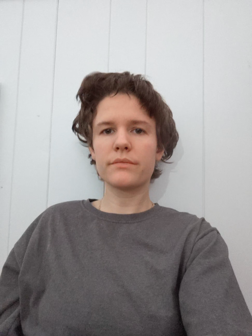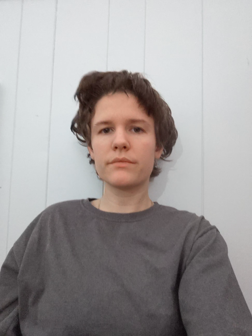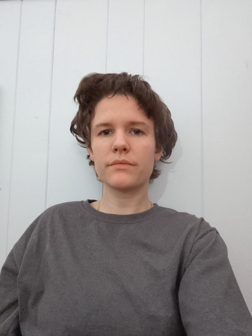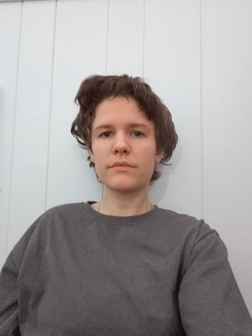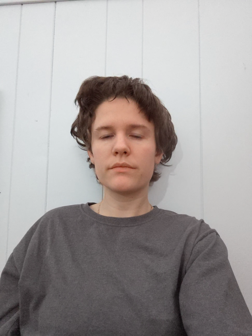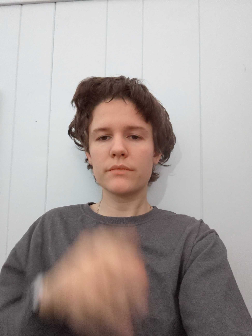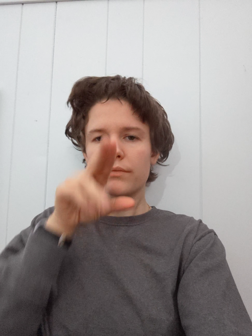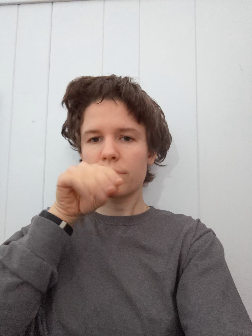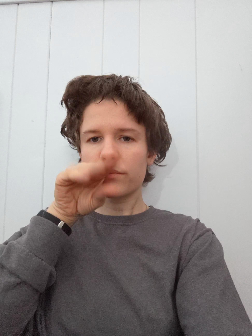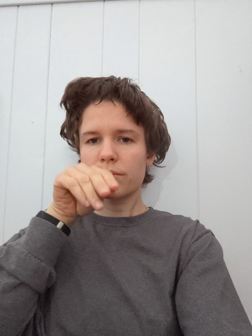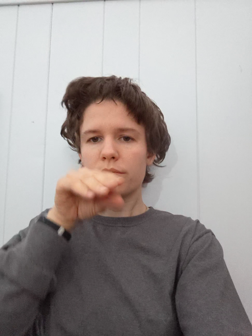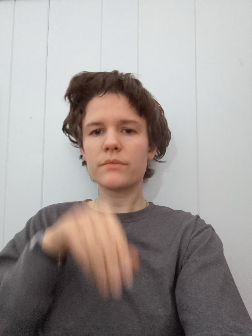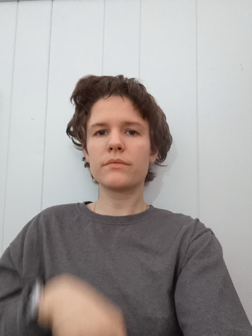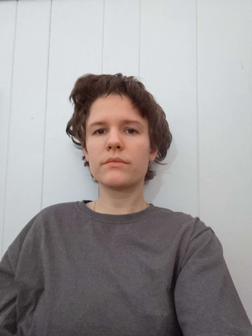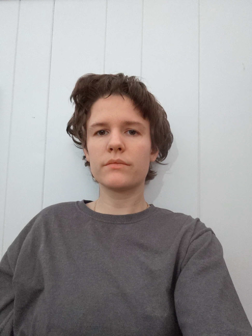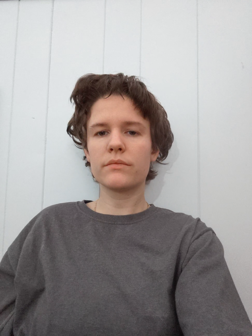goose